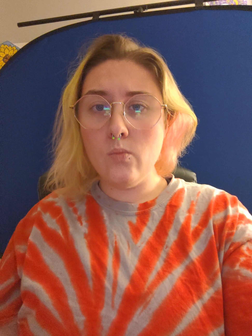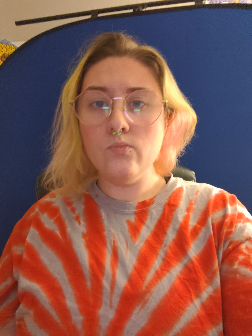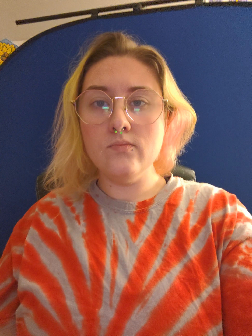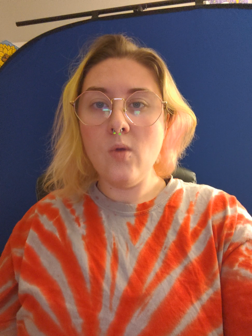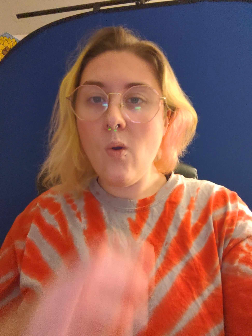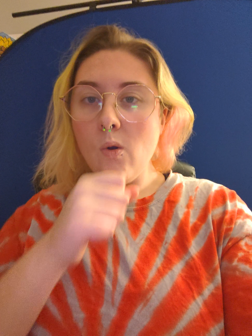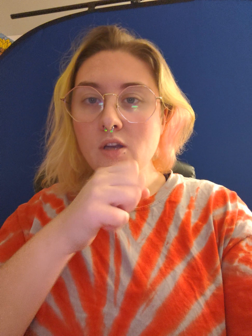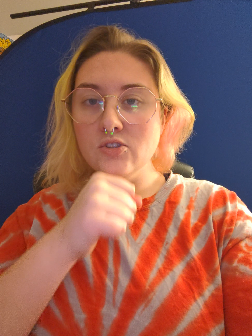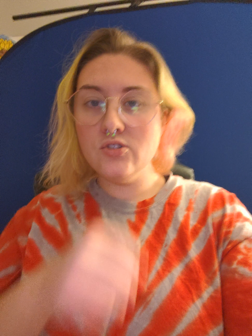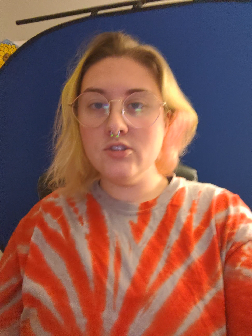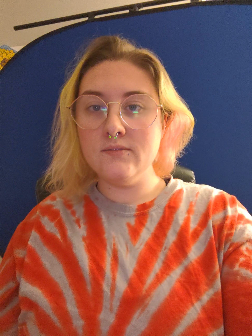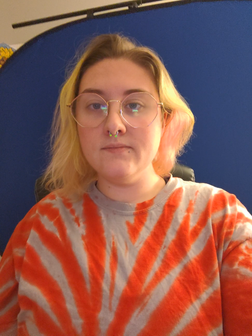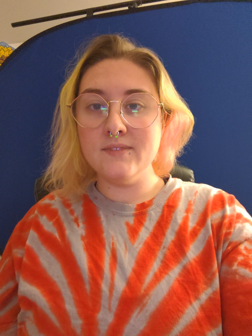orange